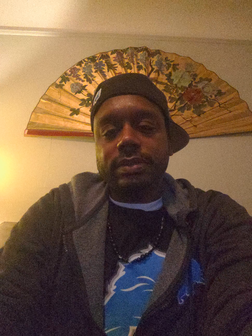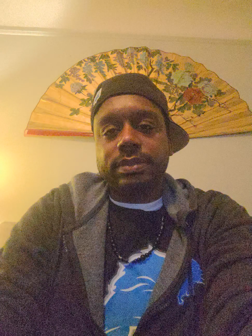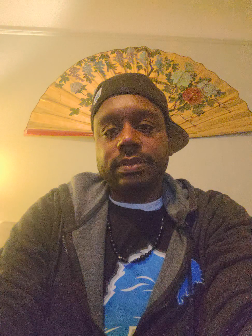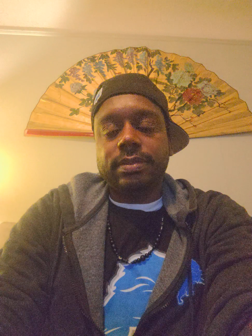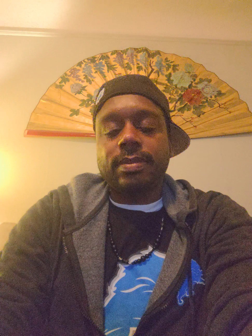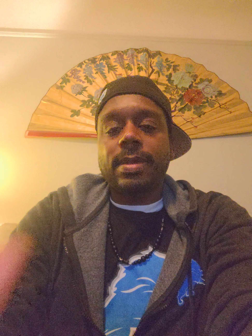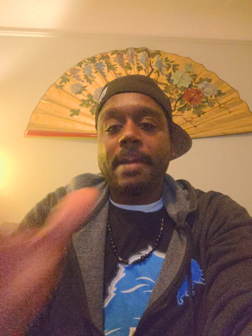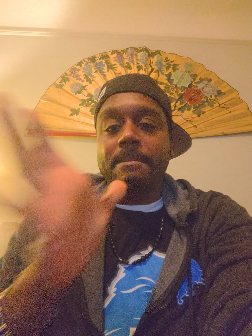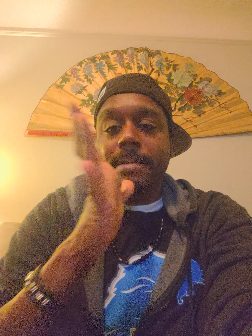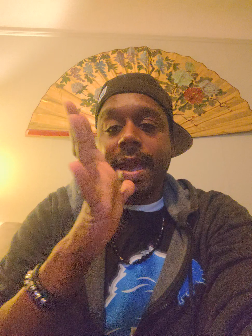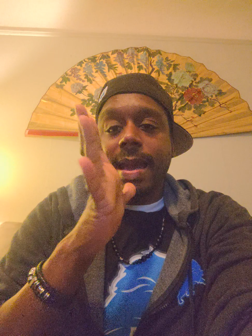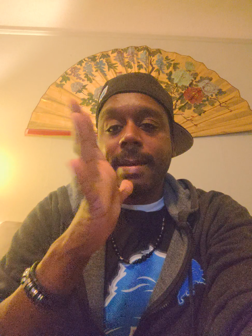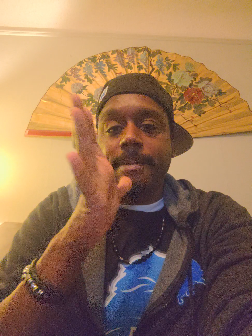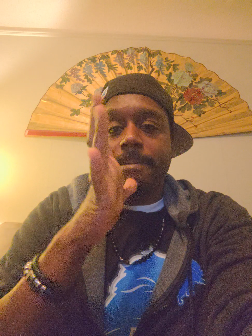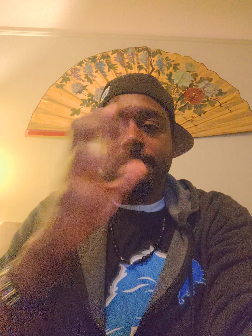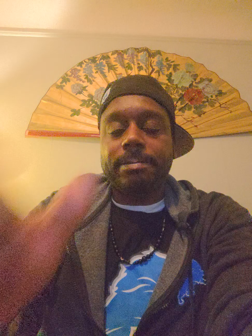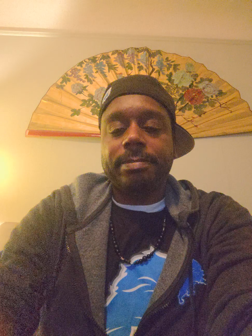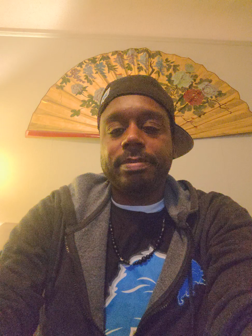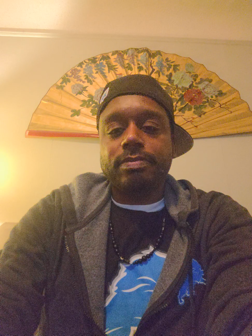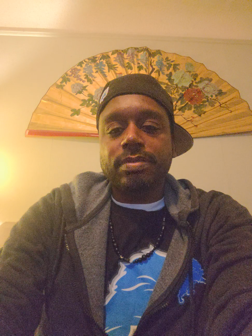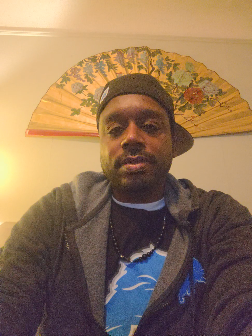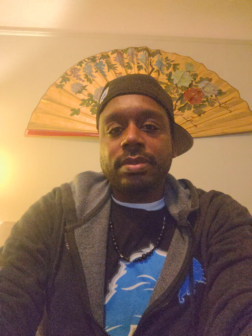mom